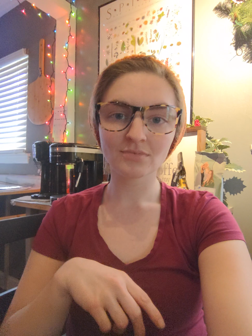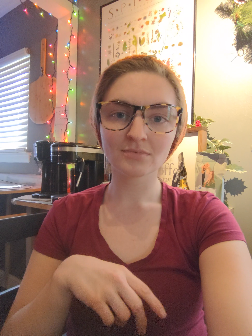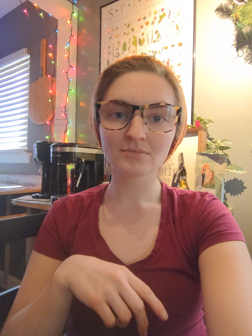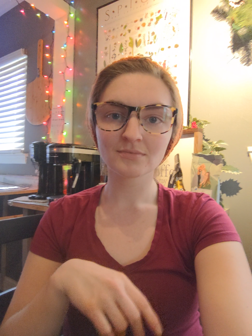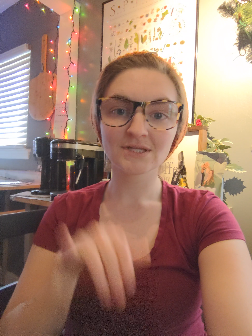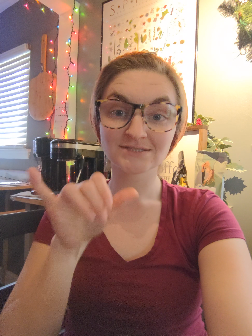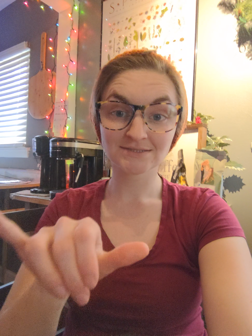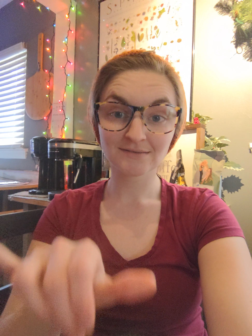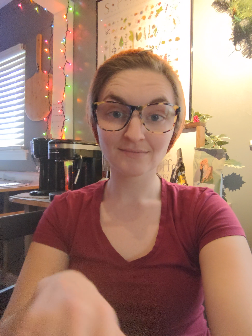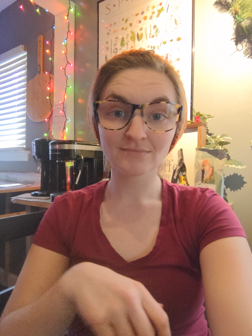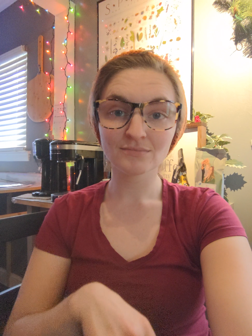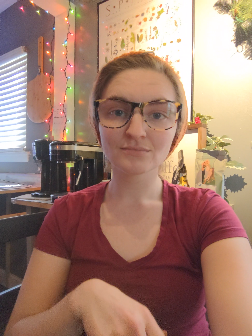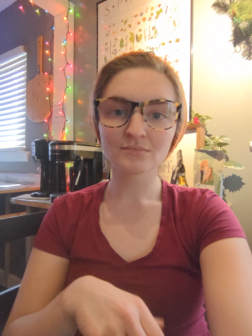stay